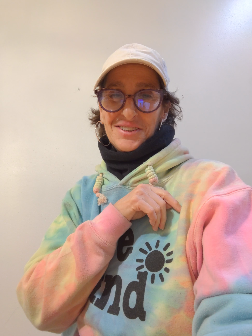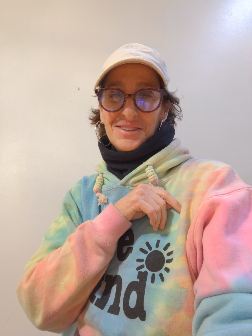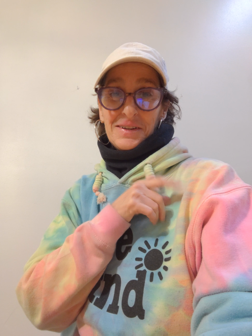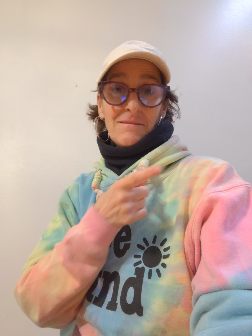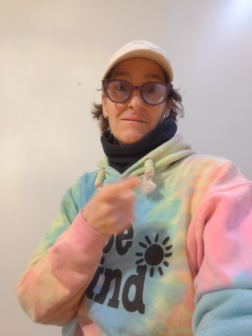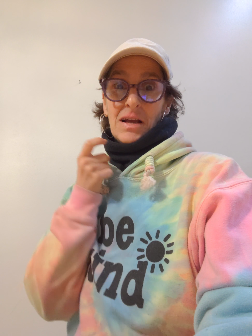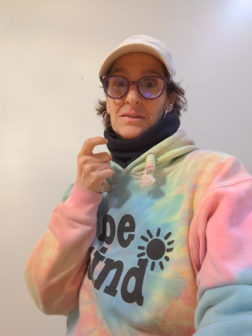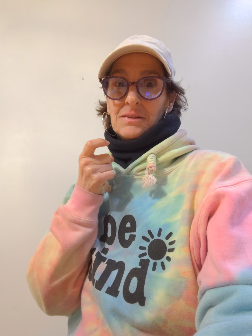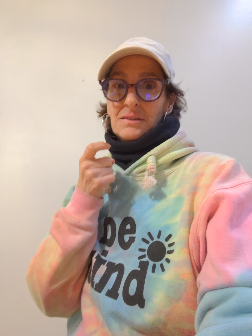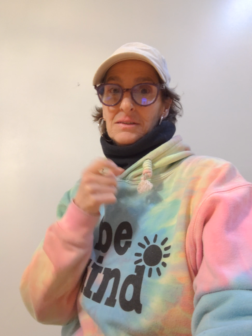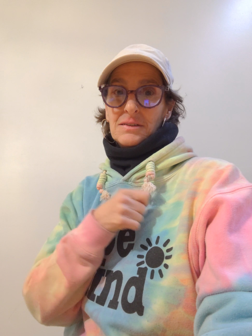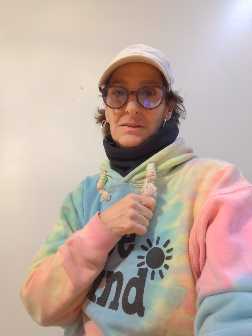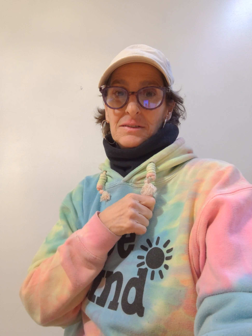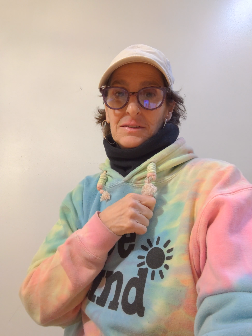fast